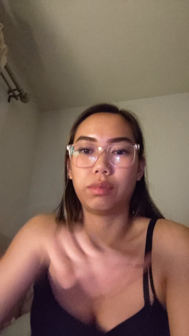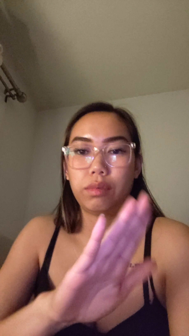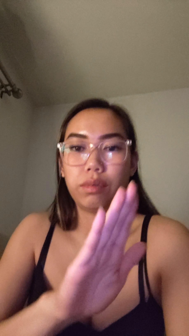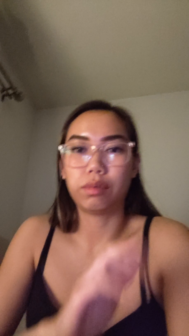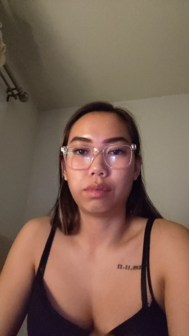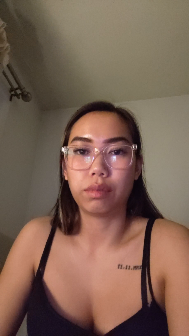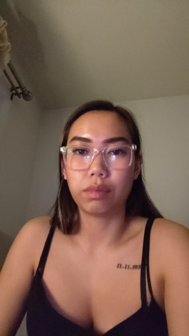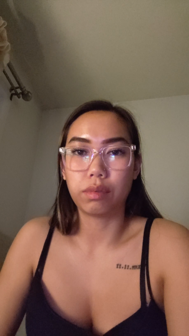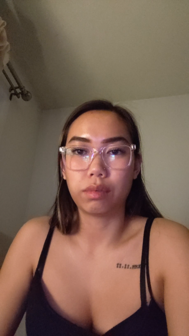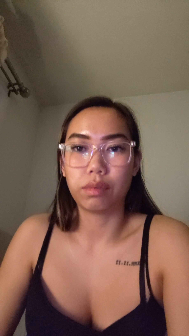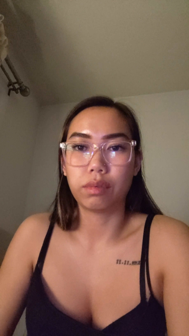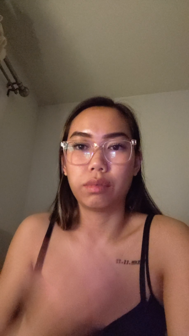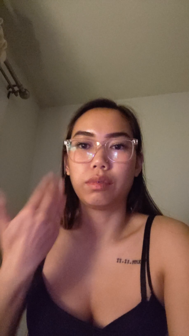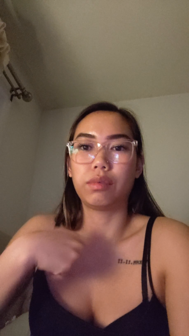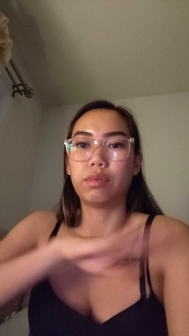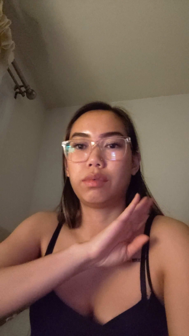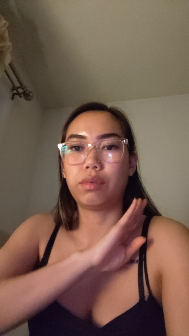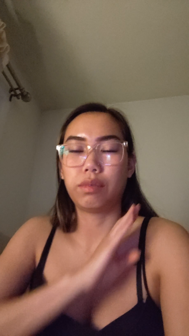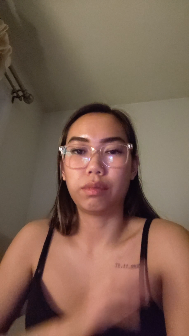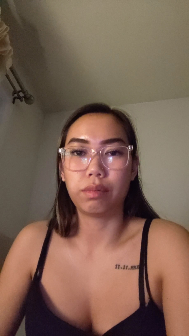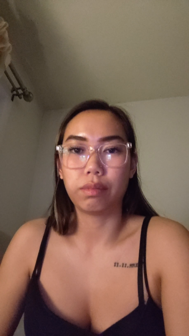scarf